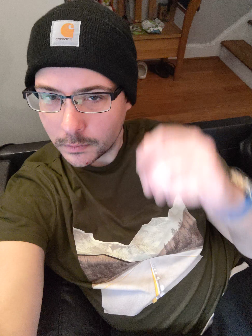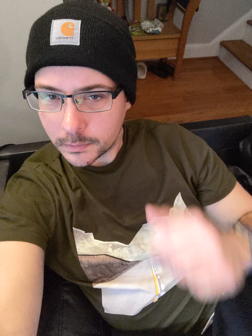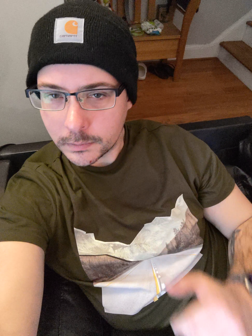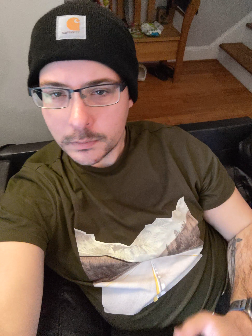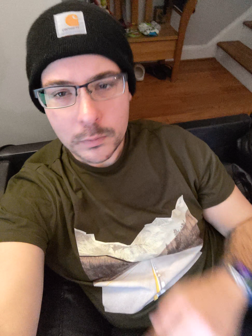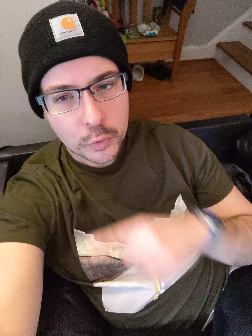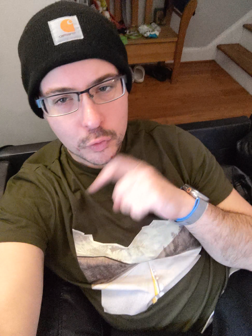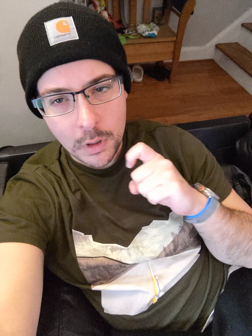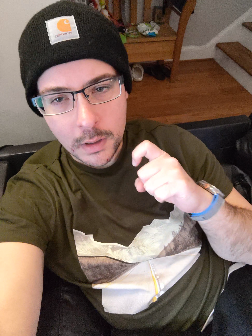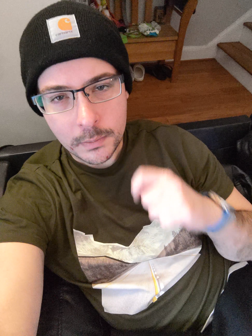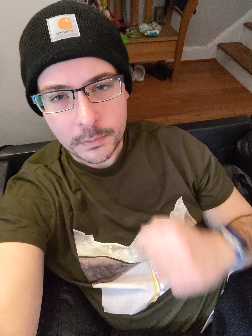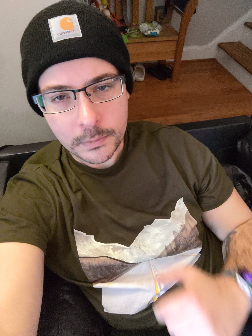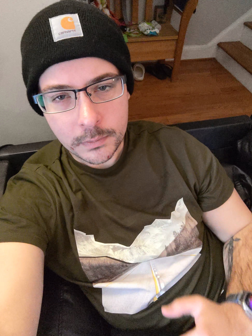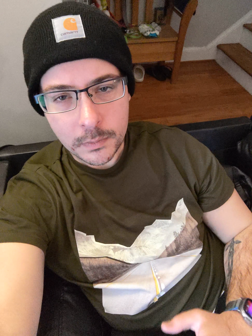dry